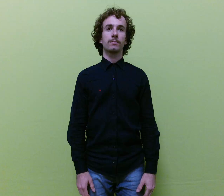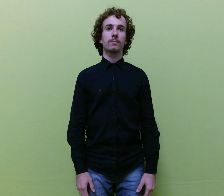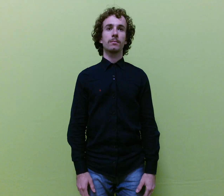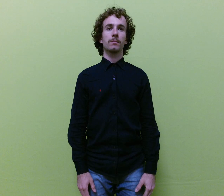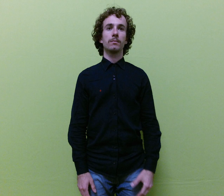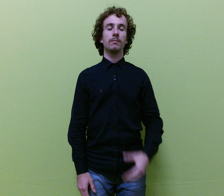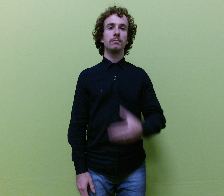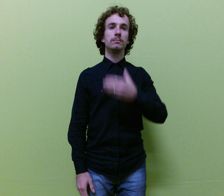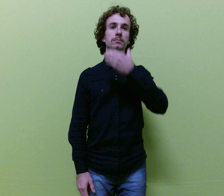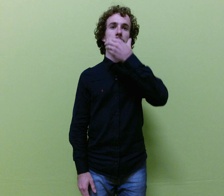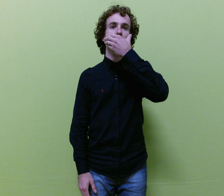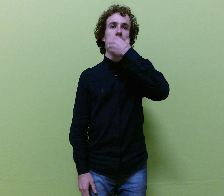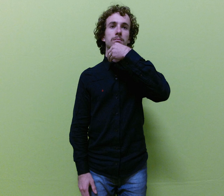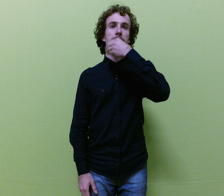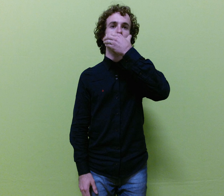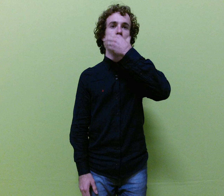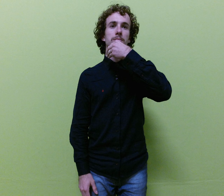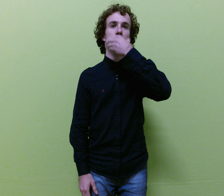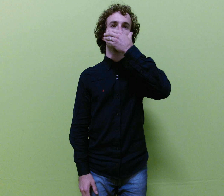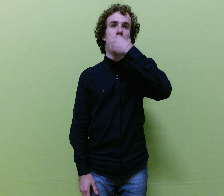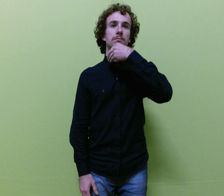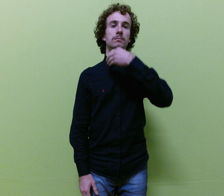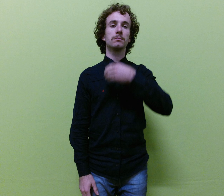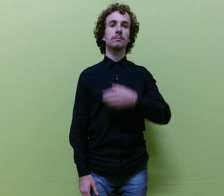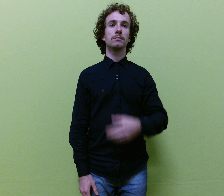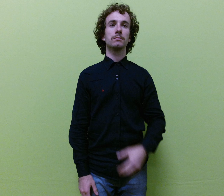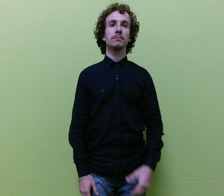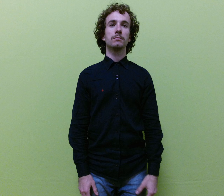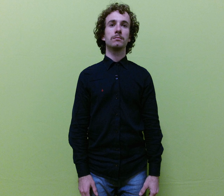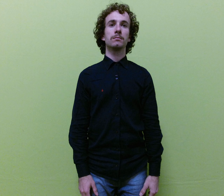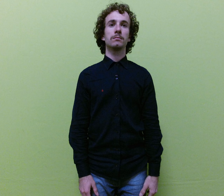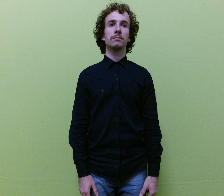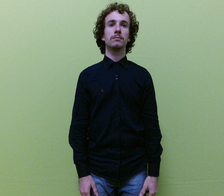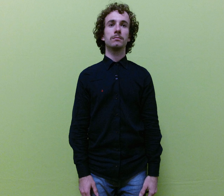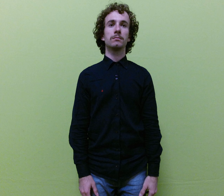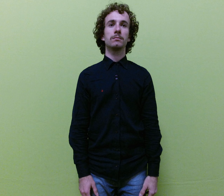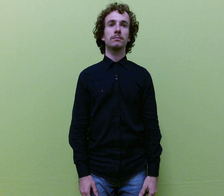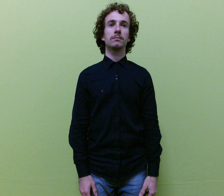maçã